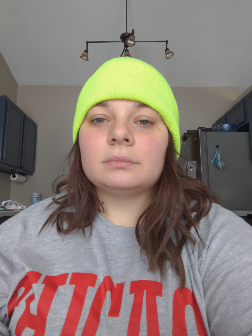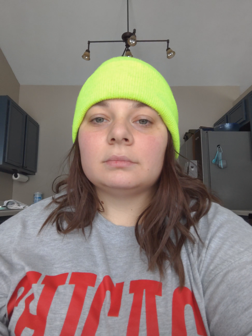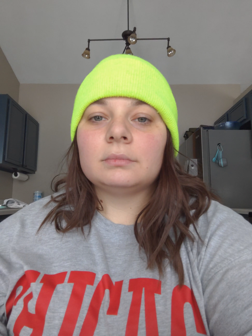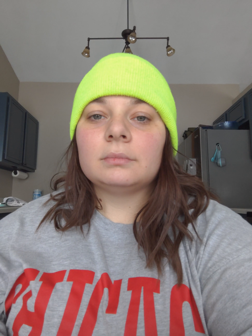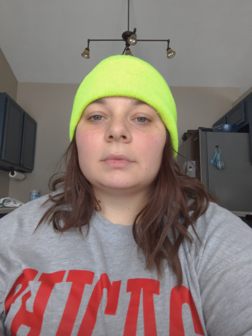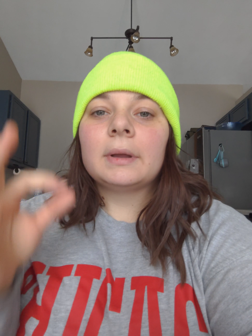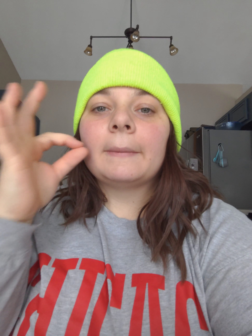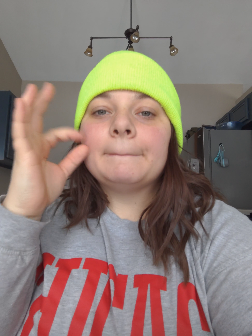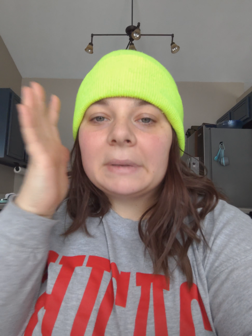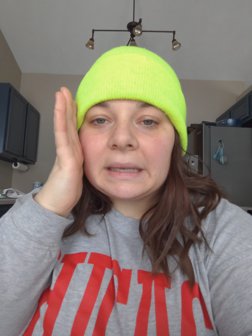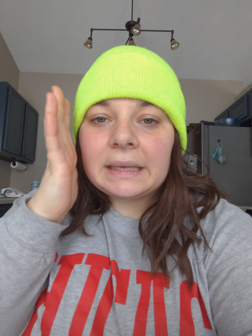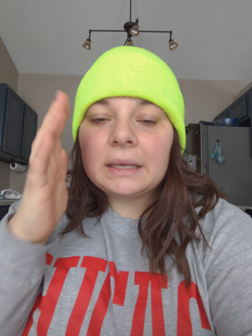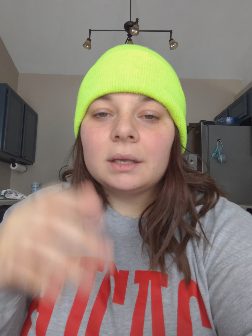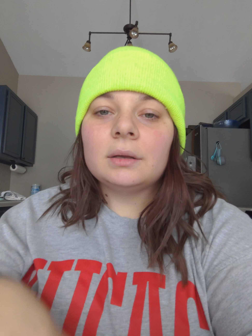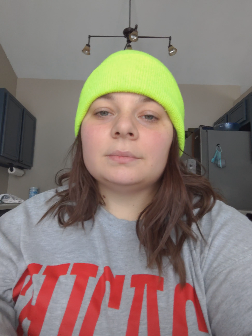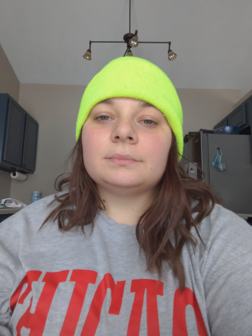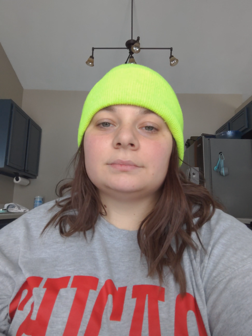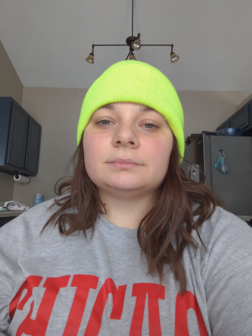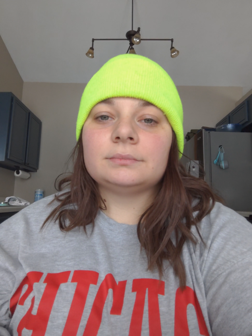bee